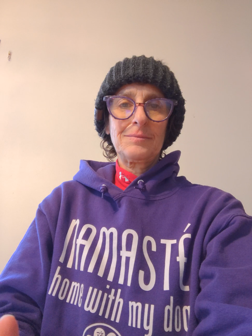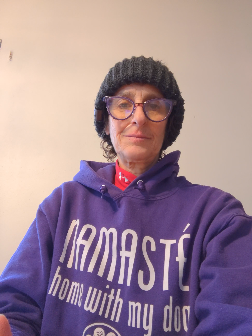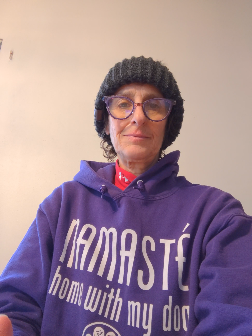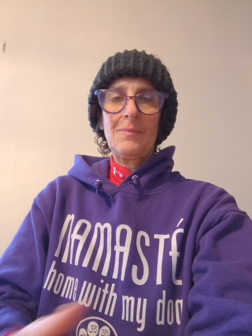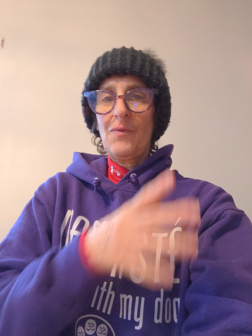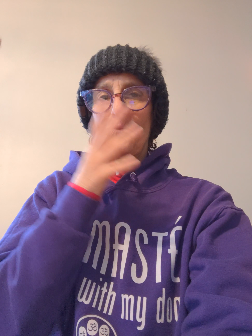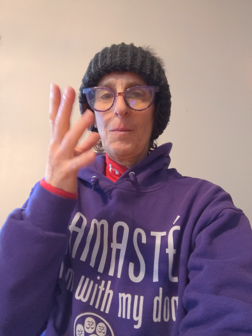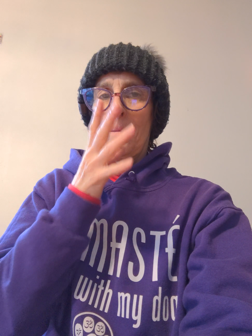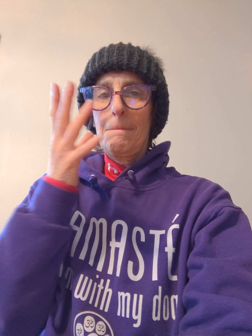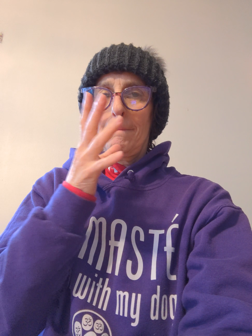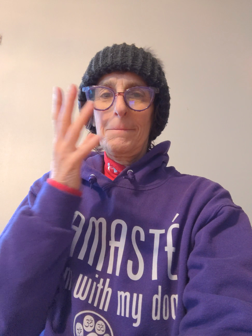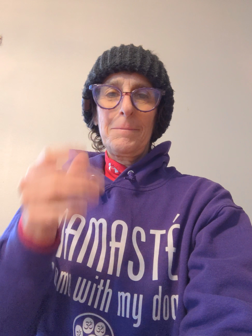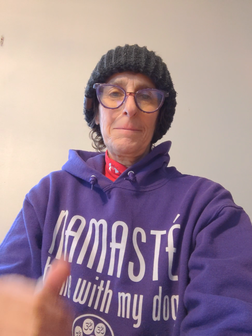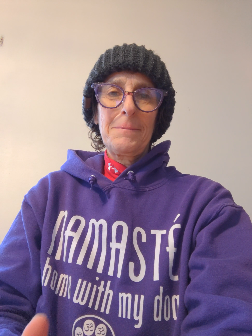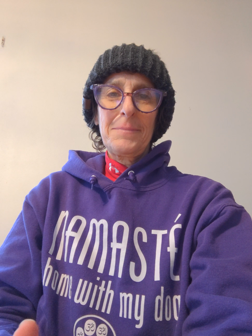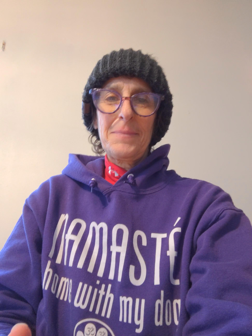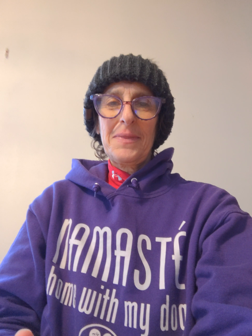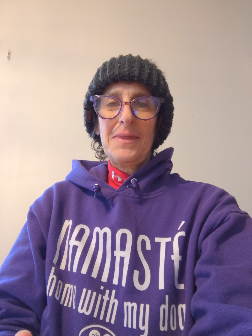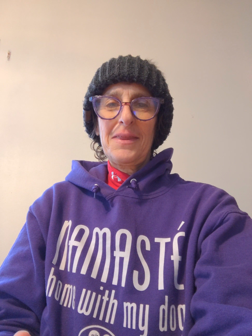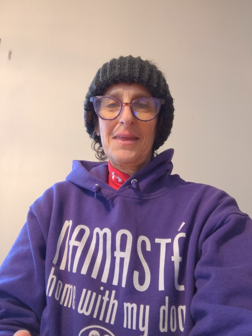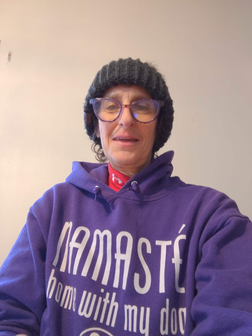farm